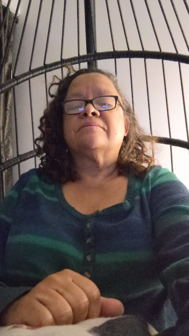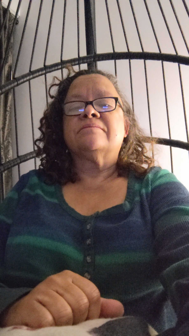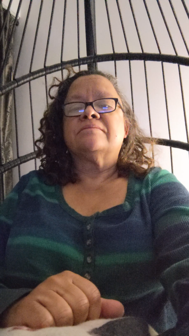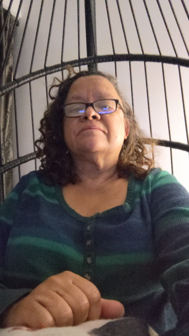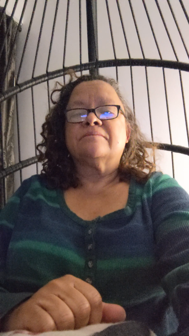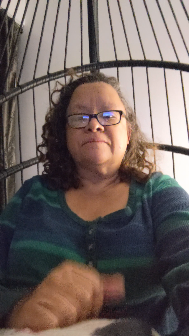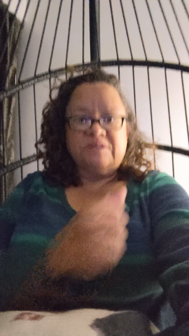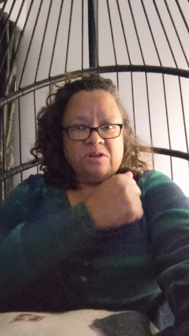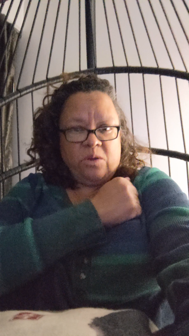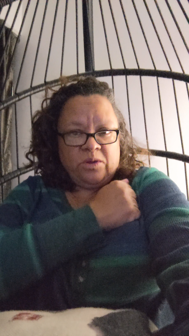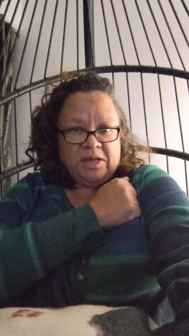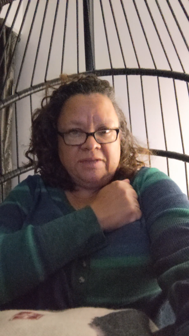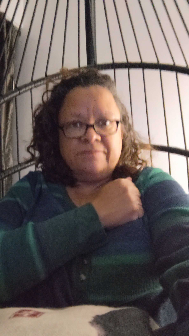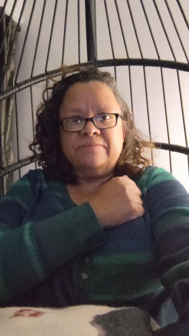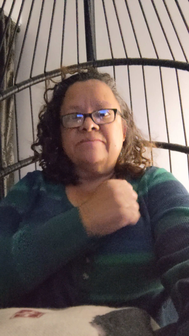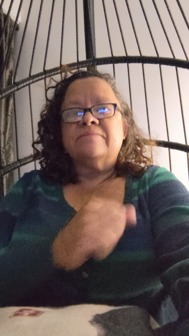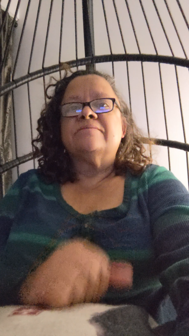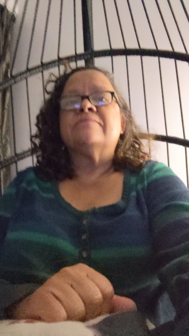hug